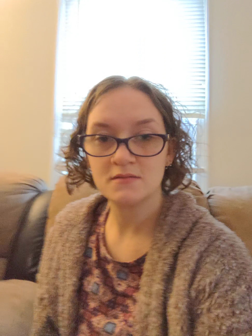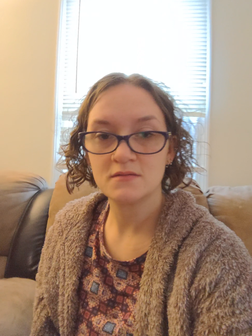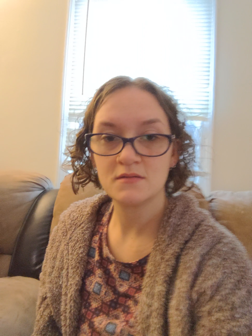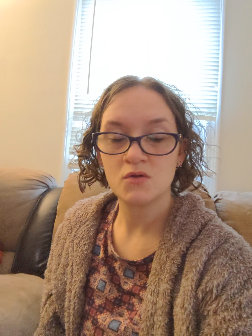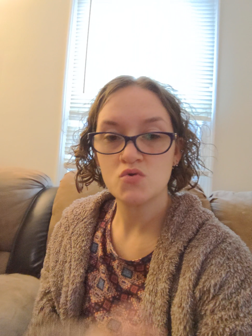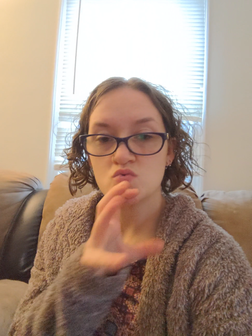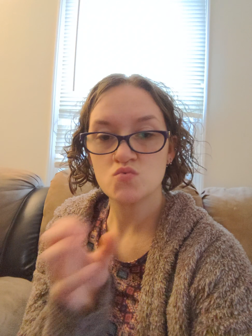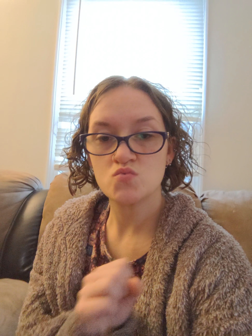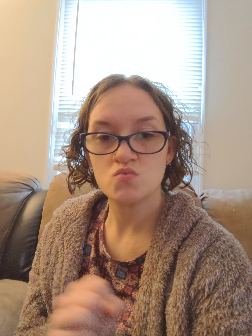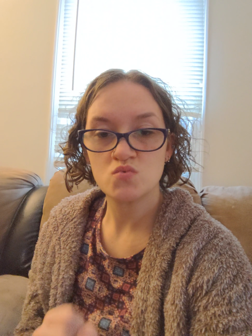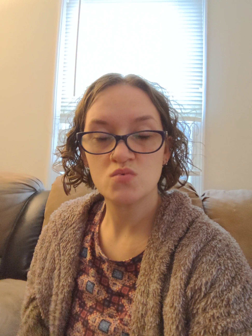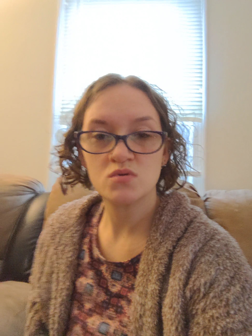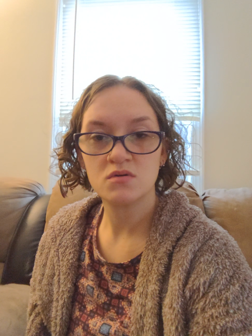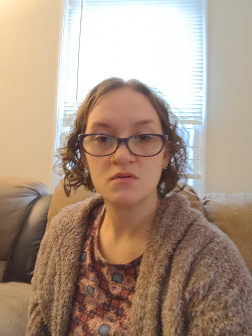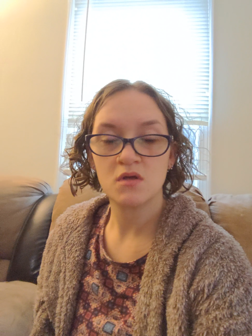old